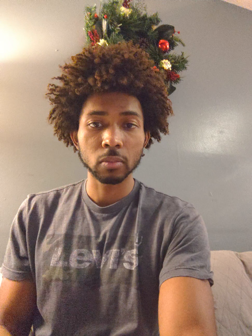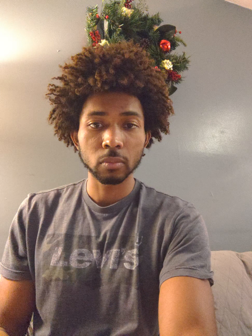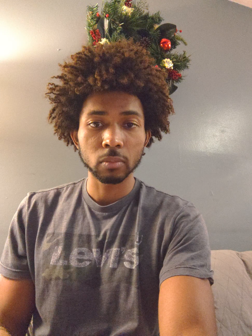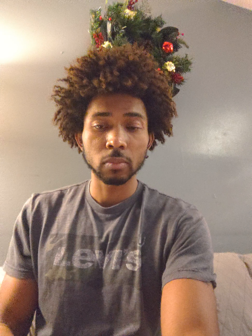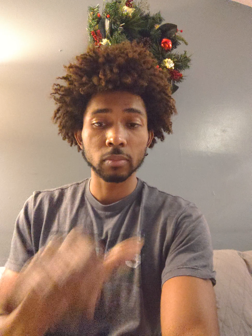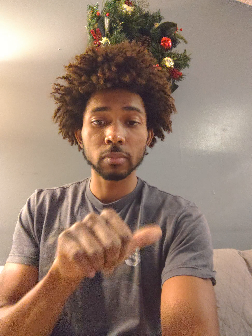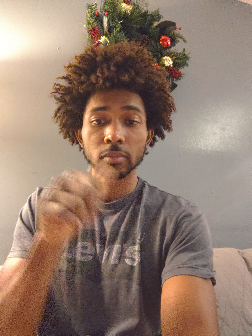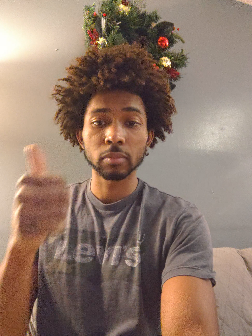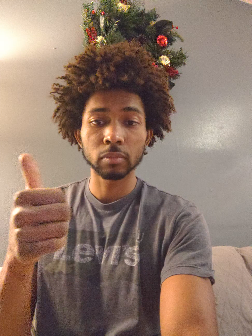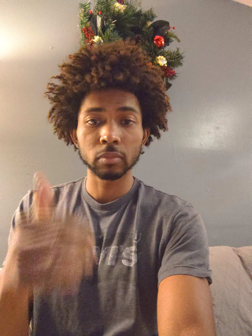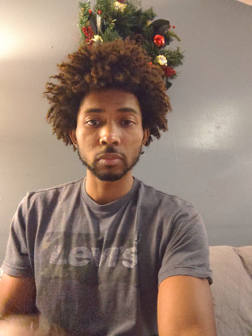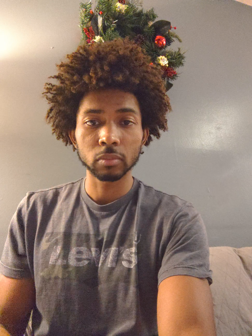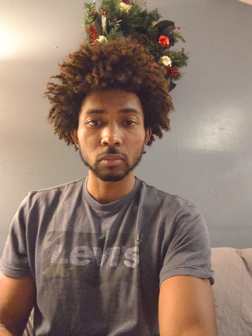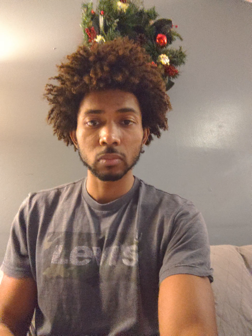another